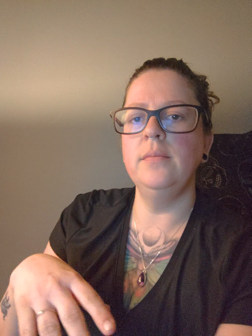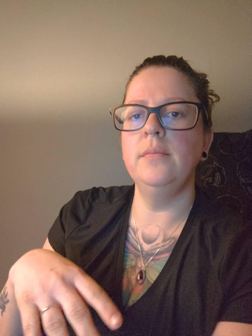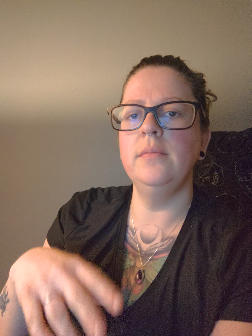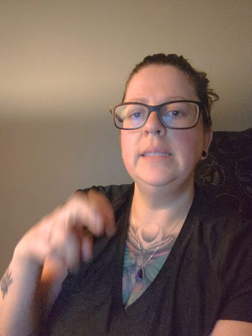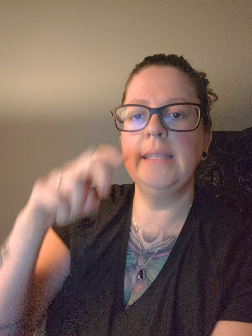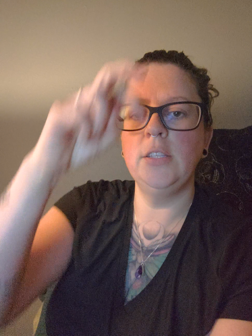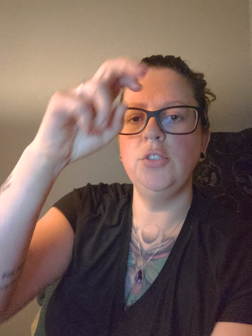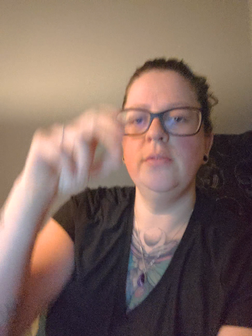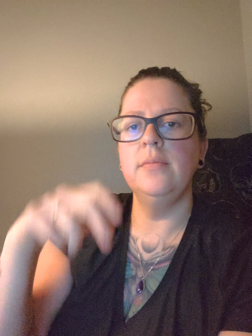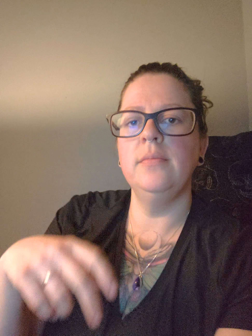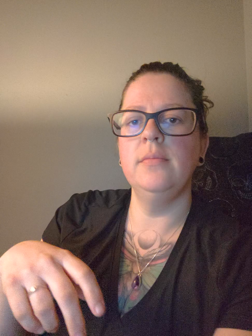stairs